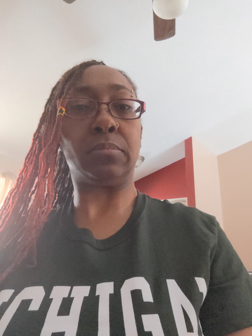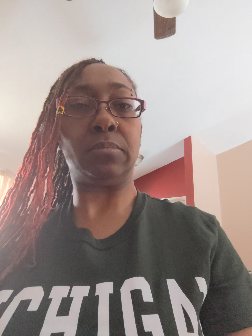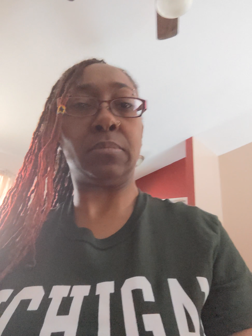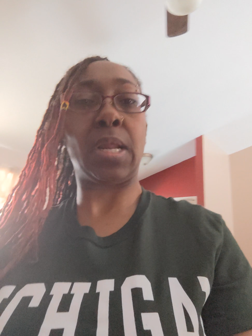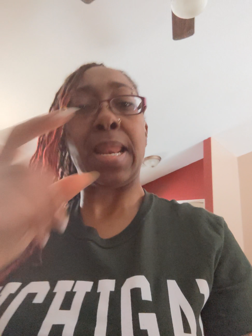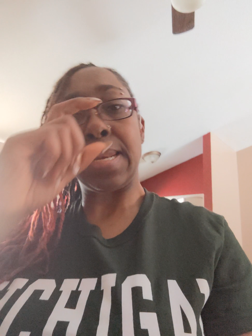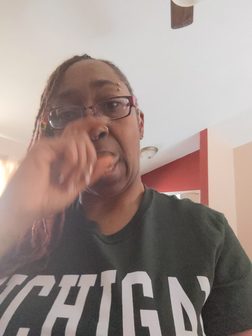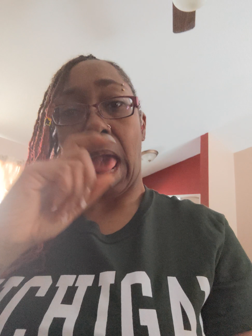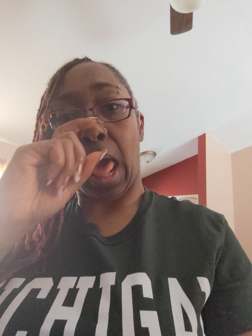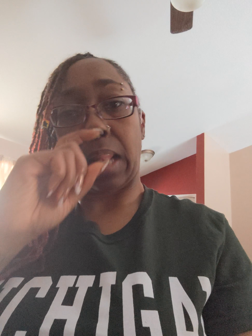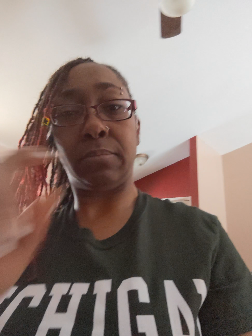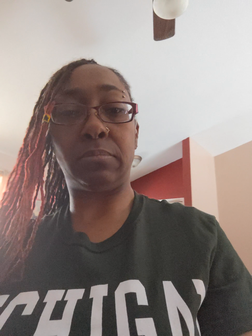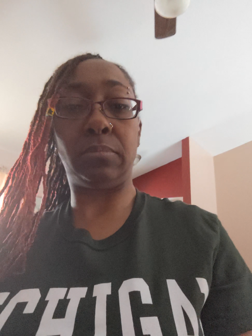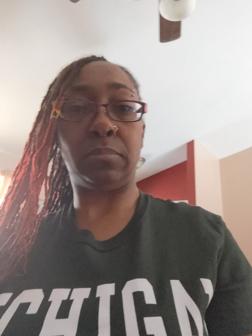doll